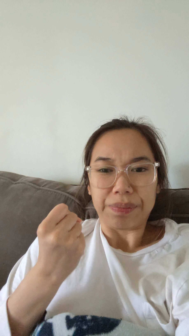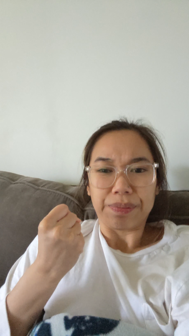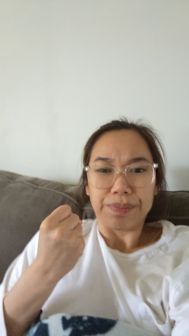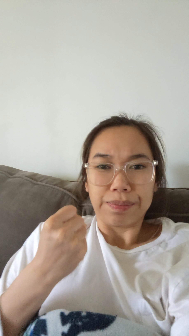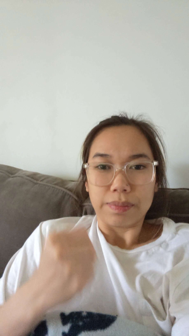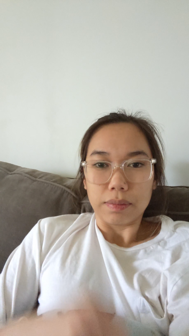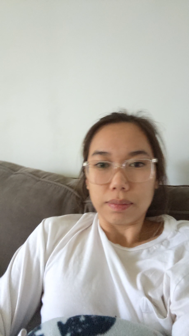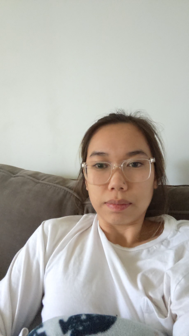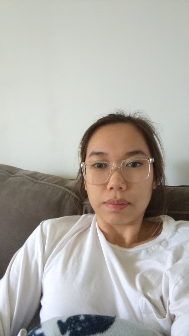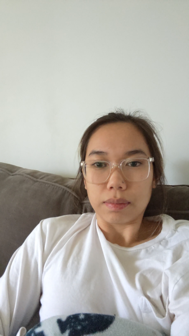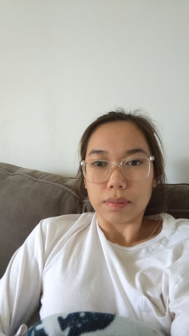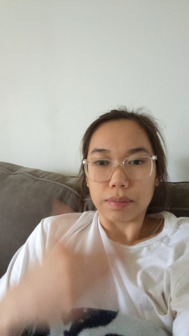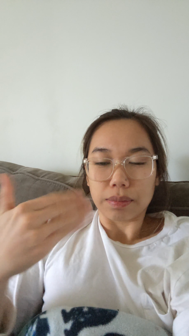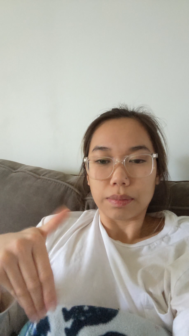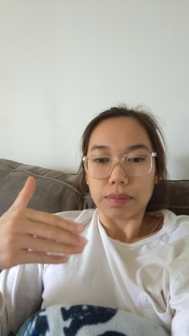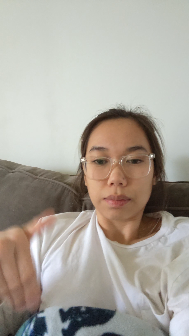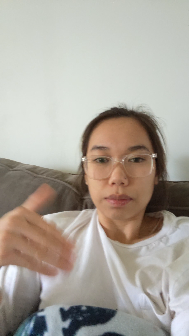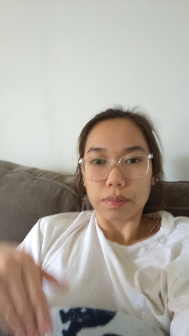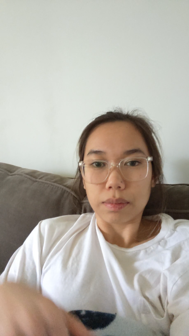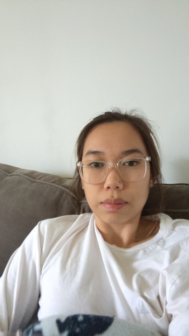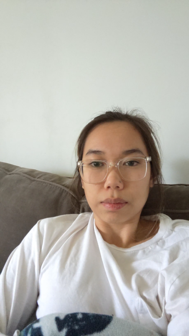shorts